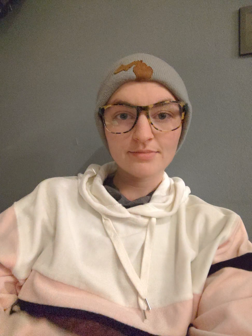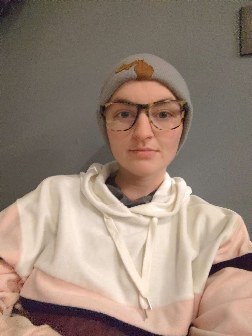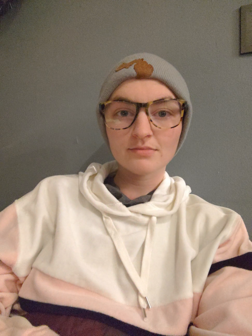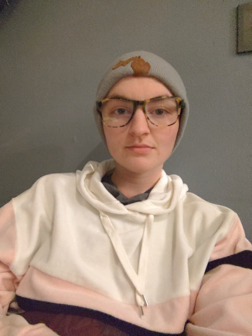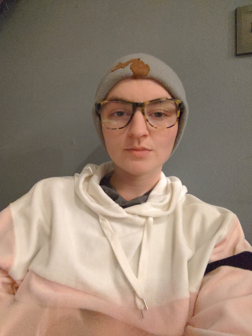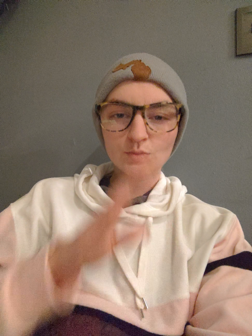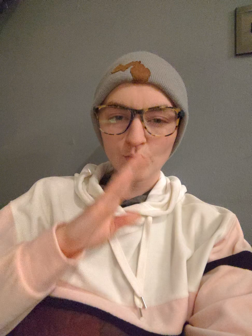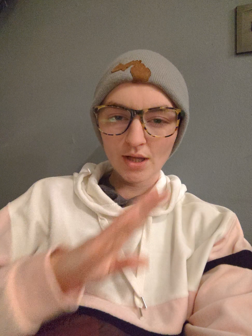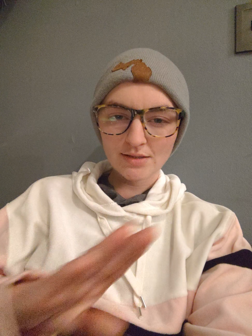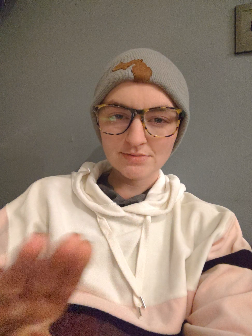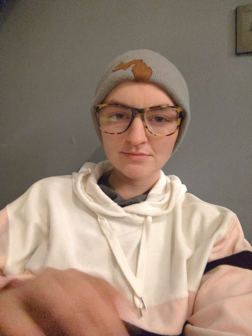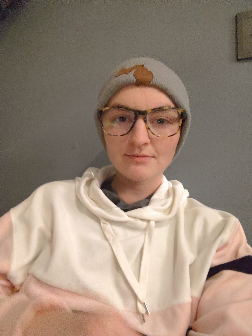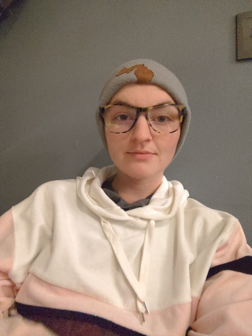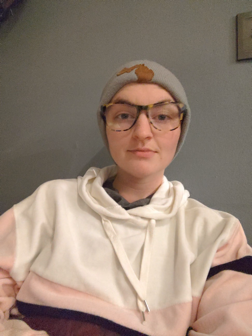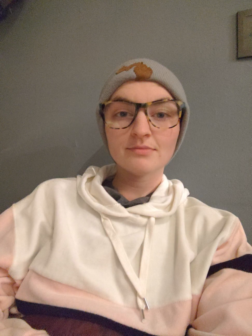quiet